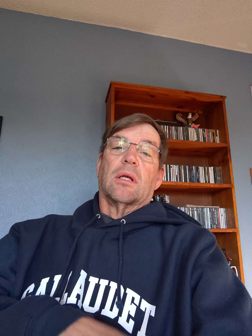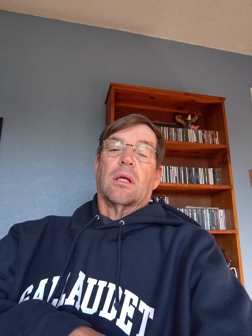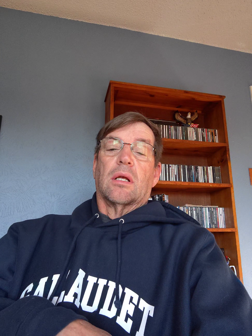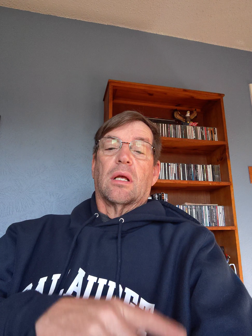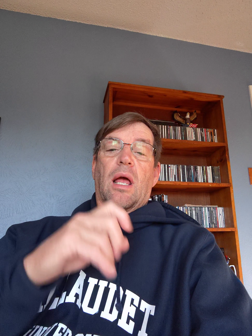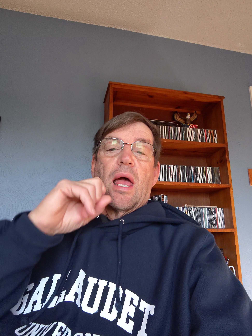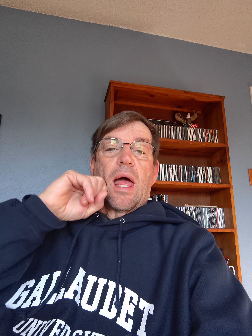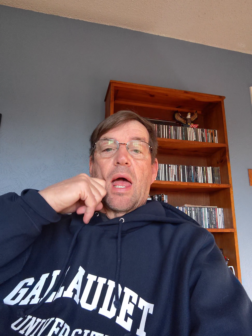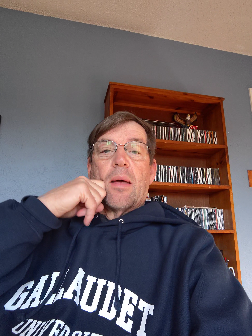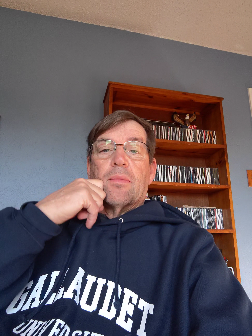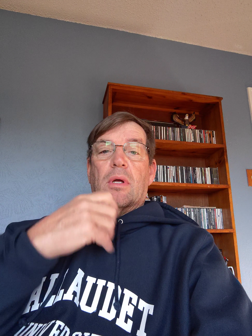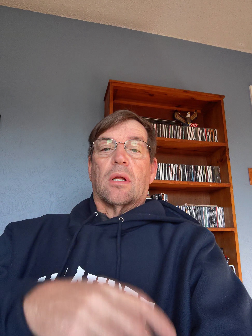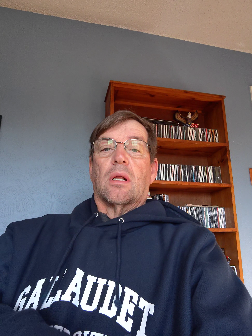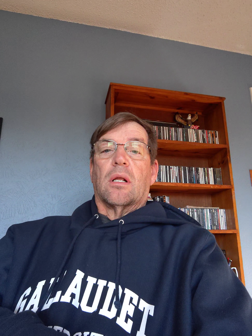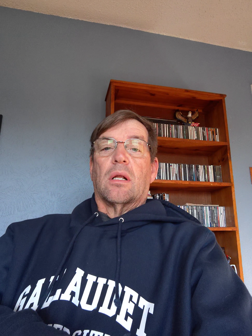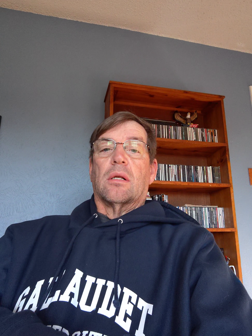apple